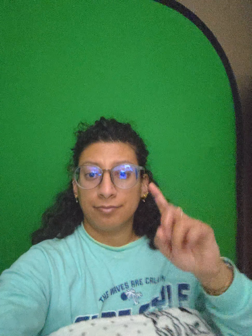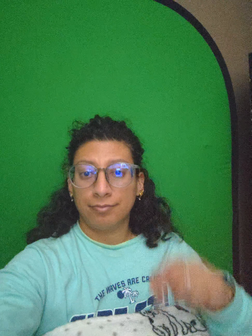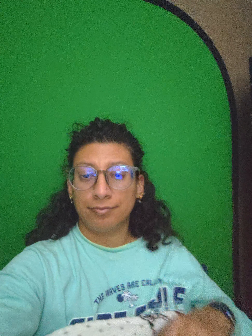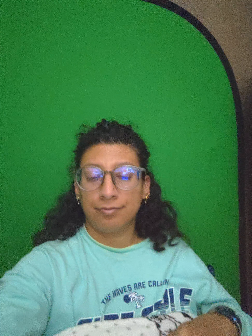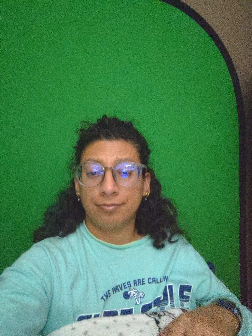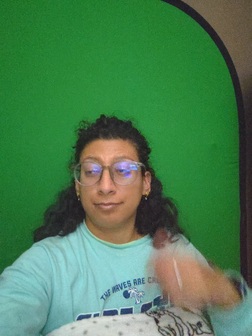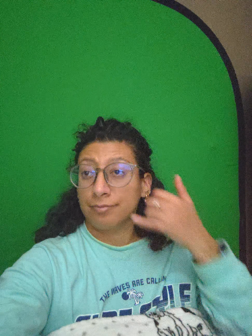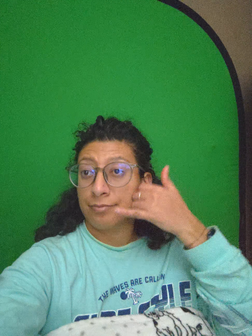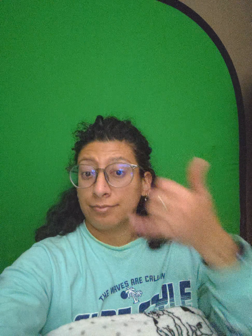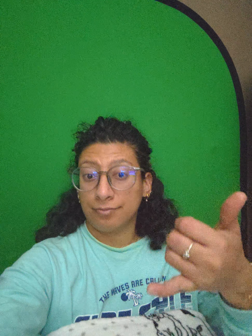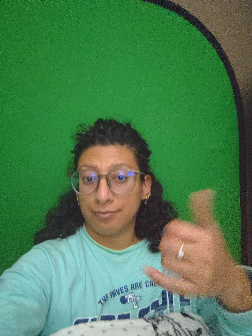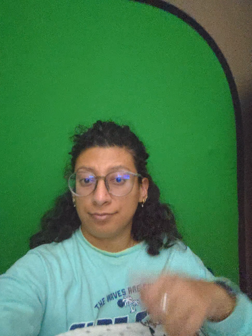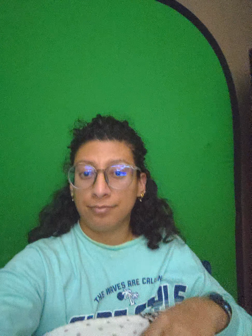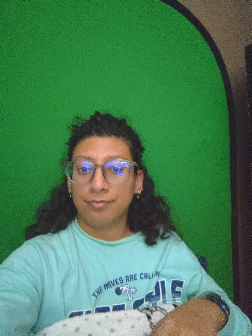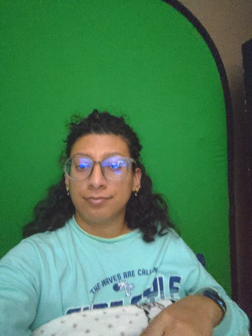call on the phone